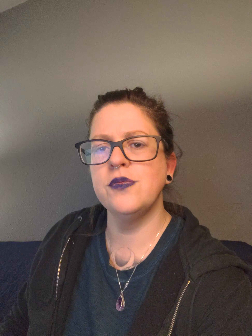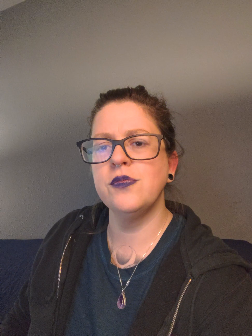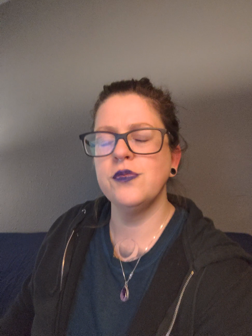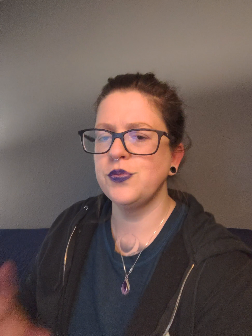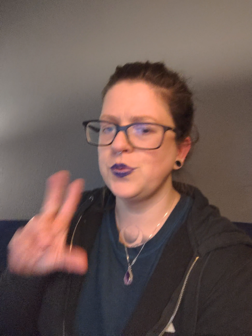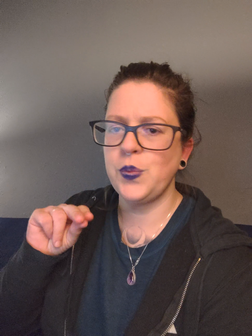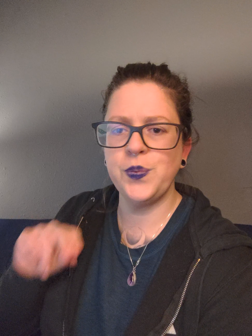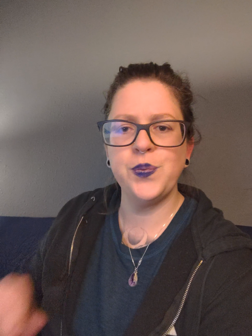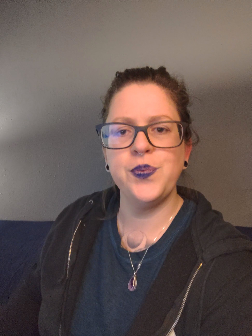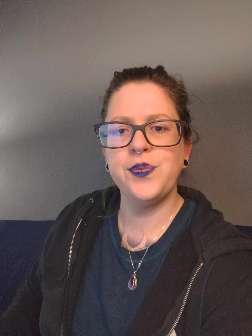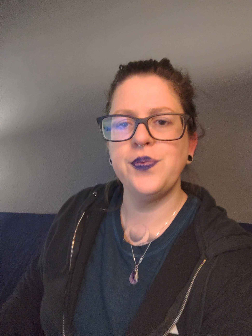no